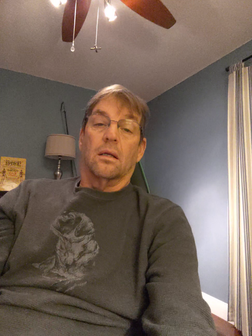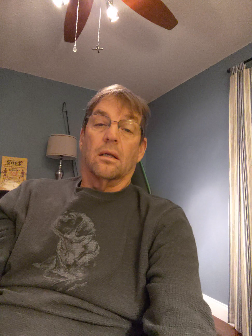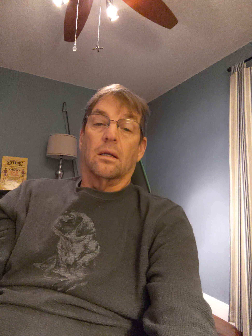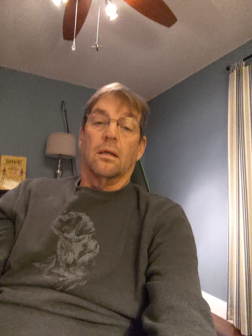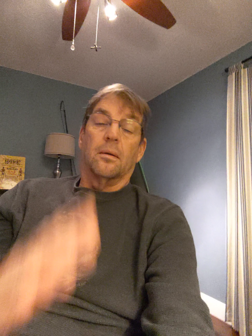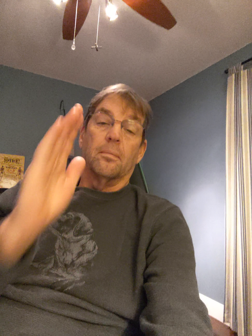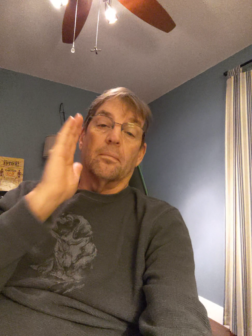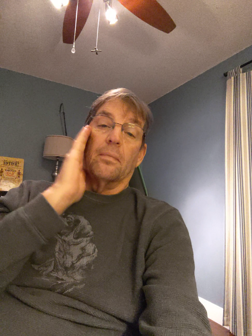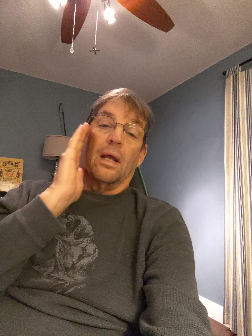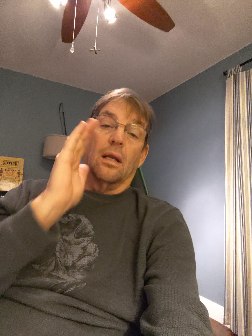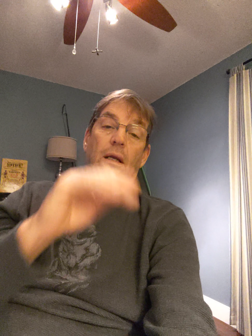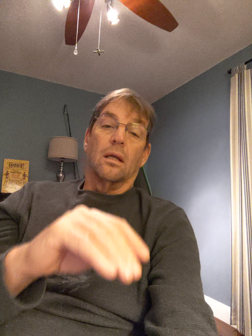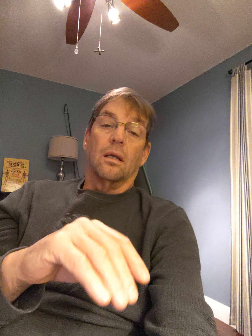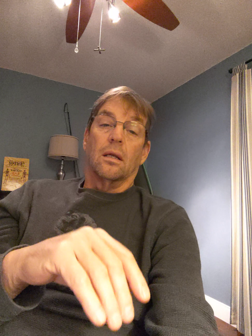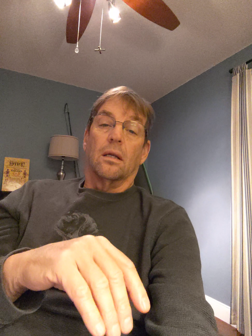bed